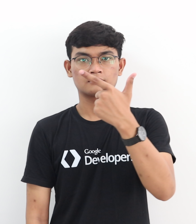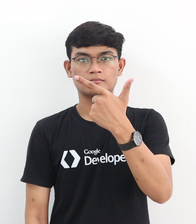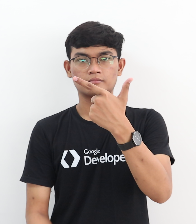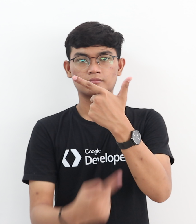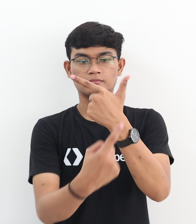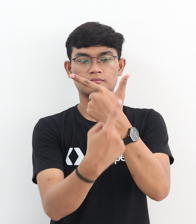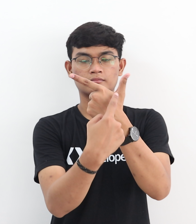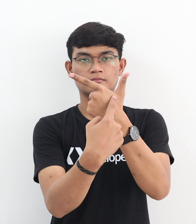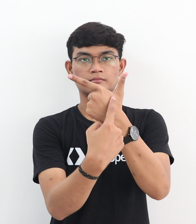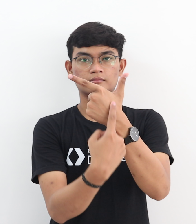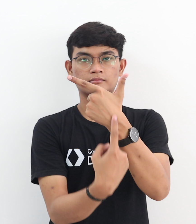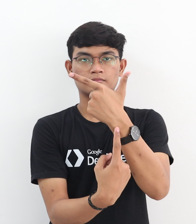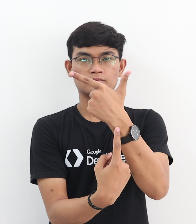Y